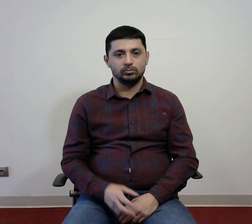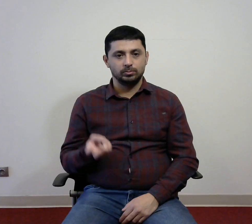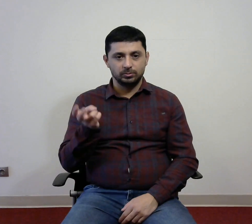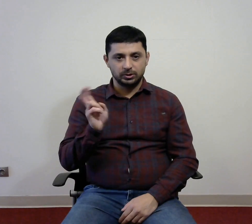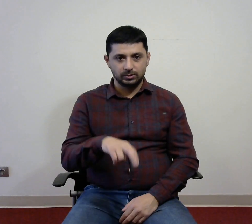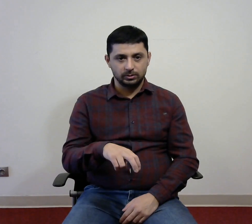gəlmək